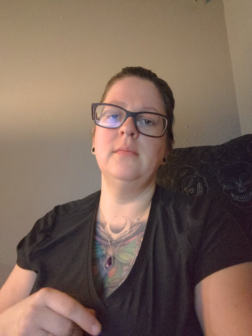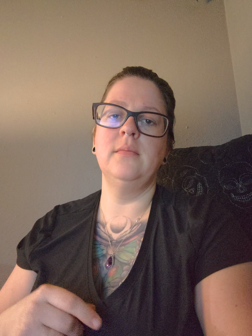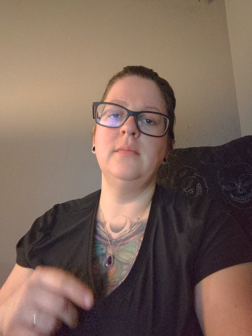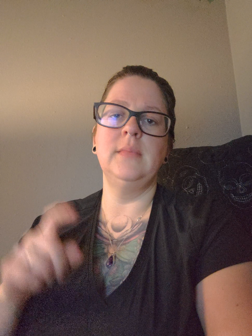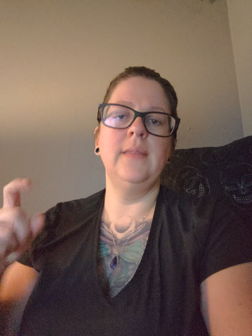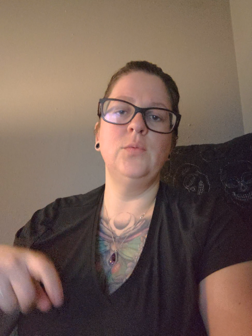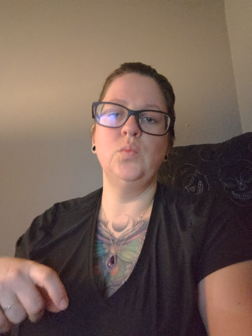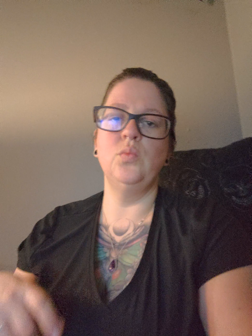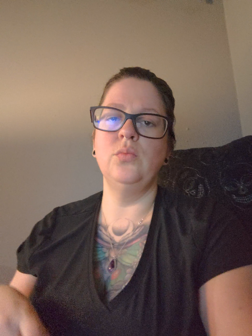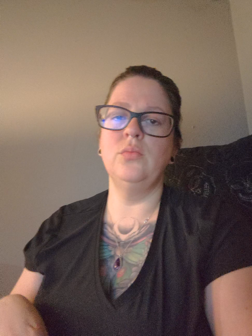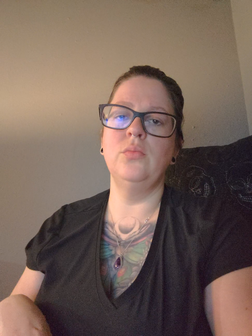have to